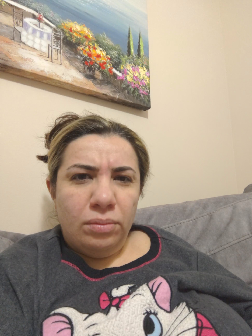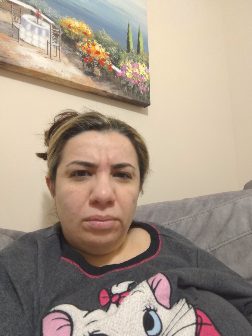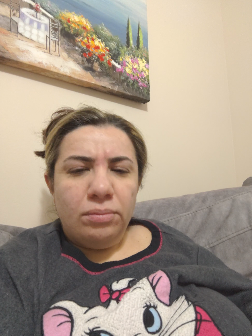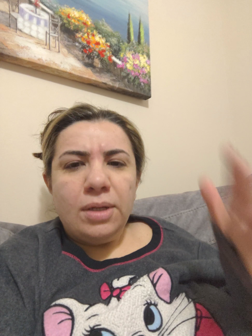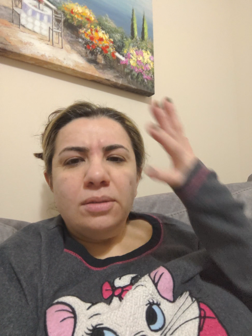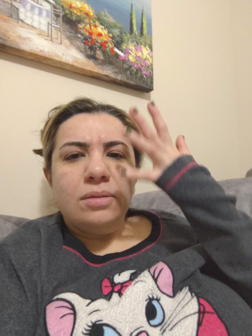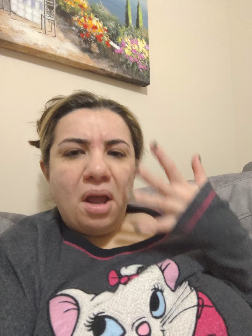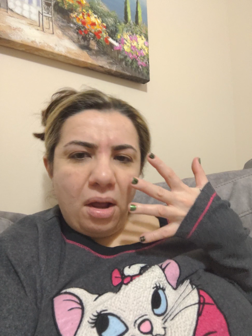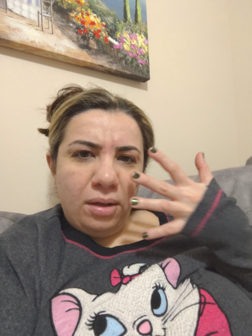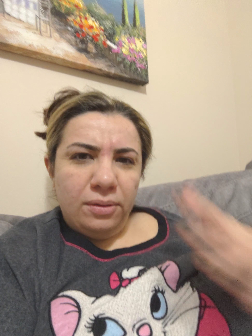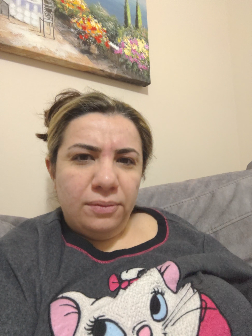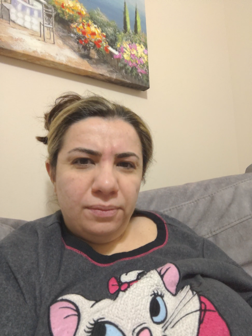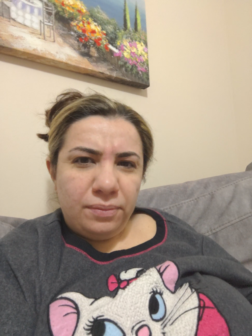sad